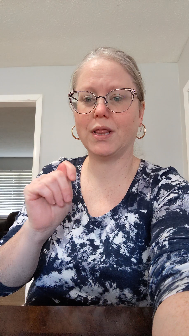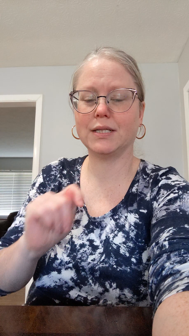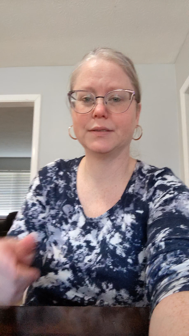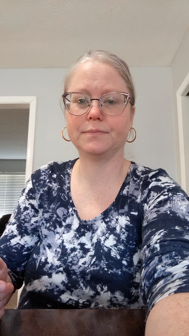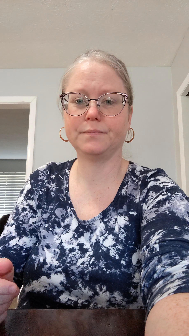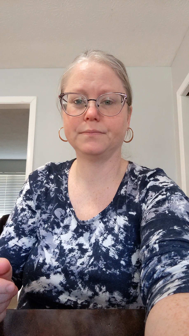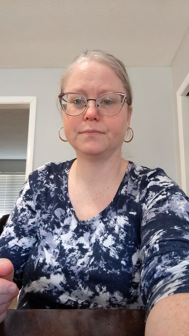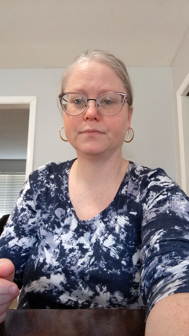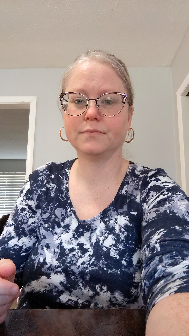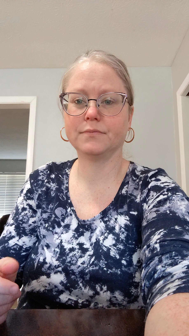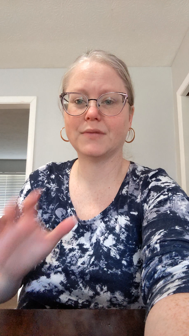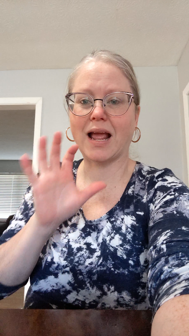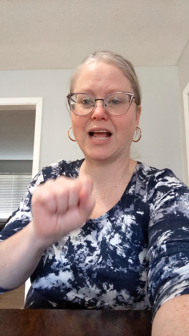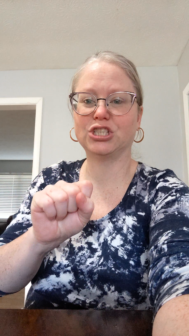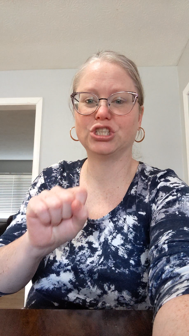catch